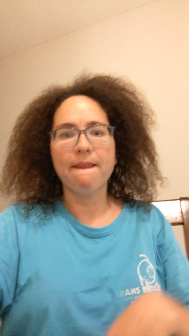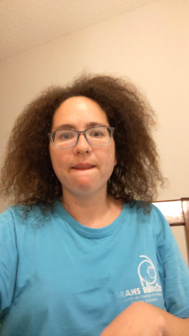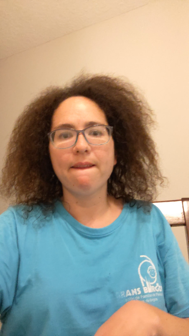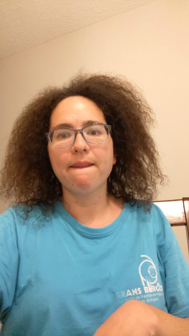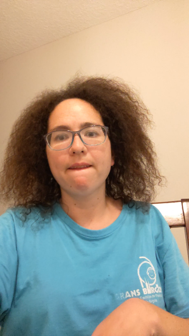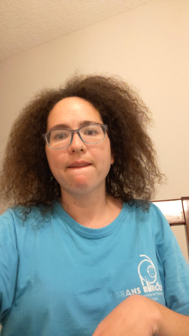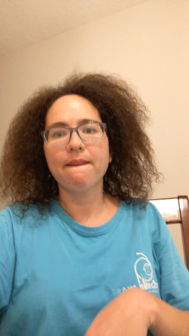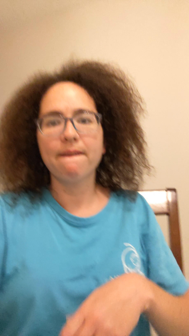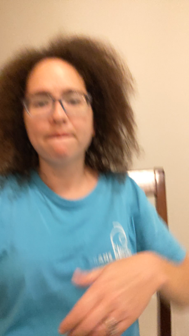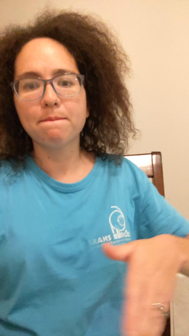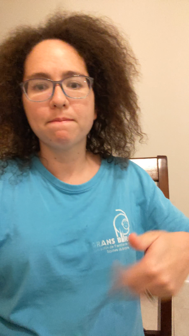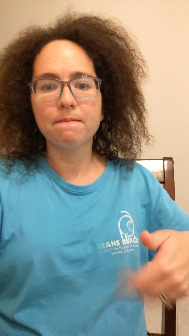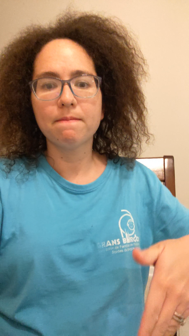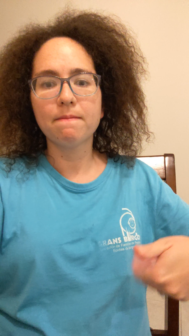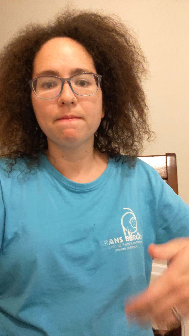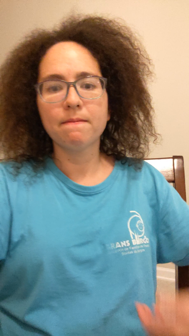pants